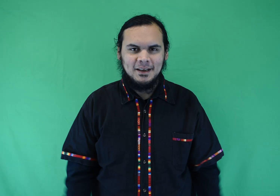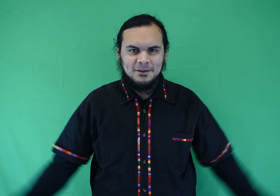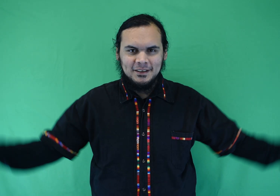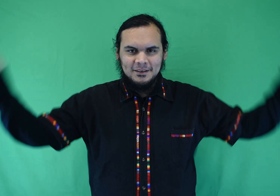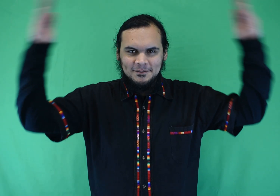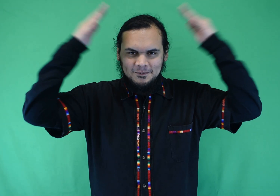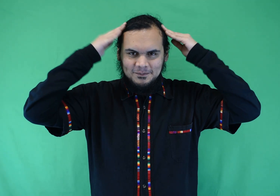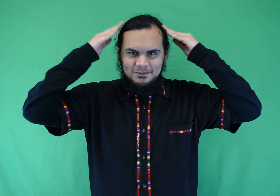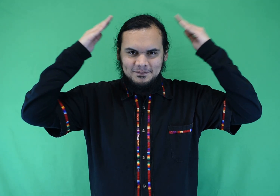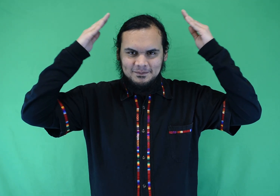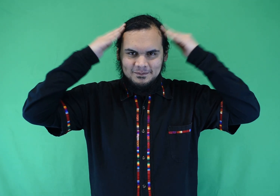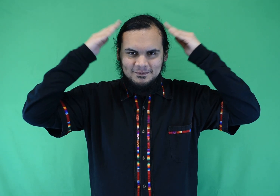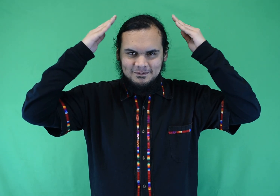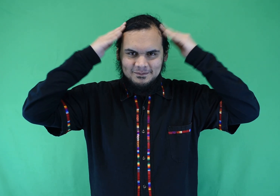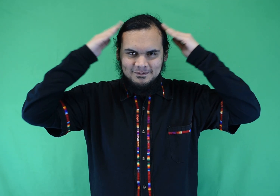cabeza